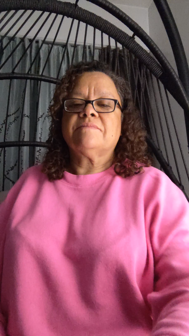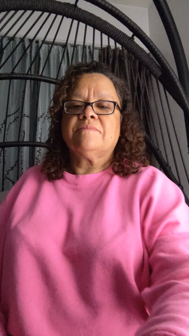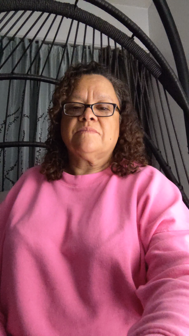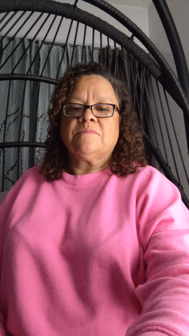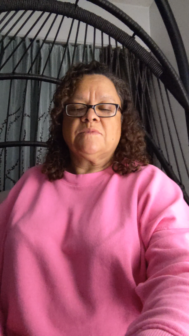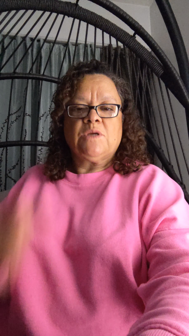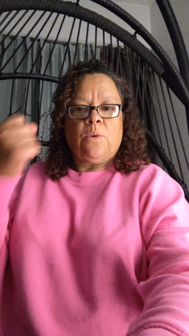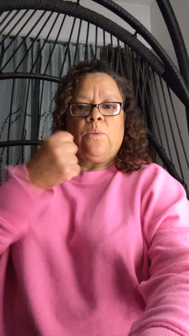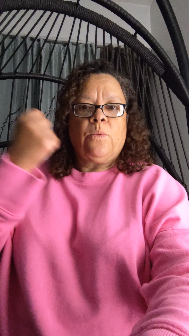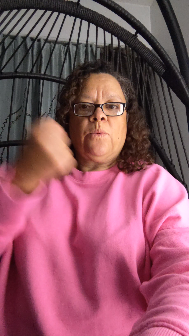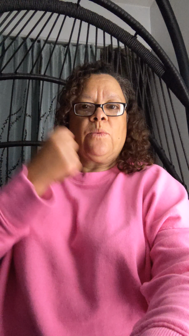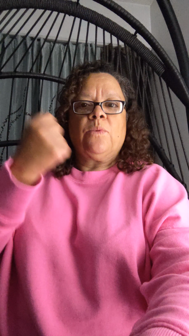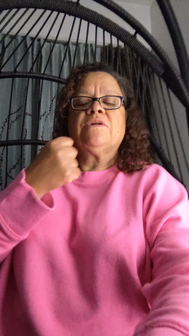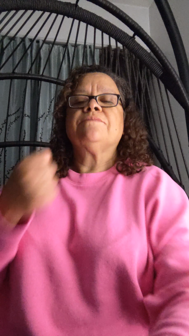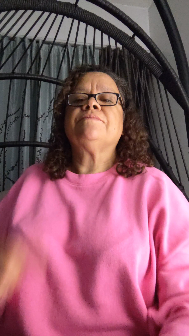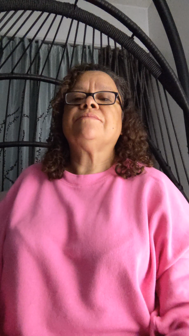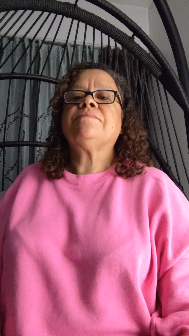hold